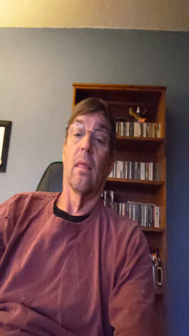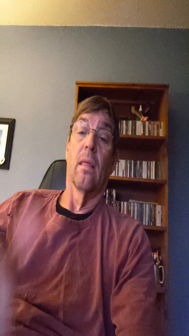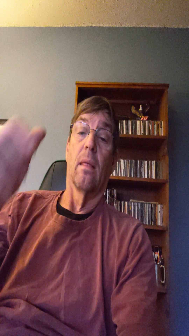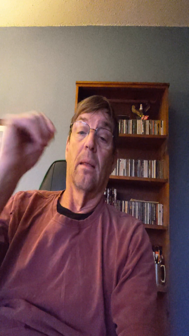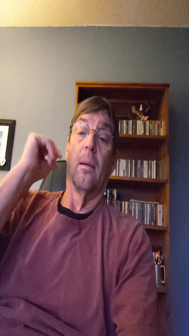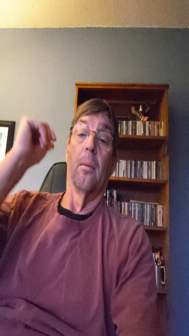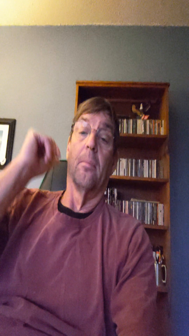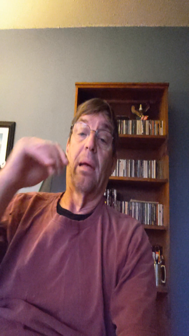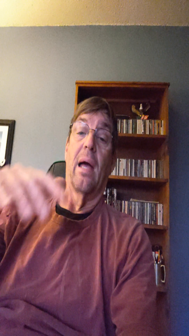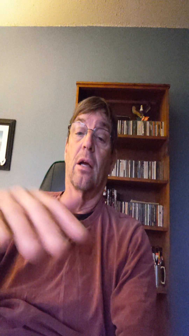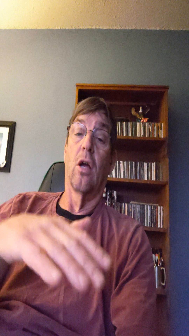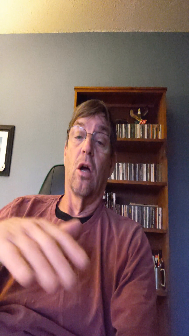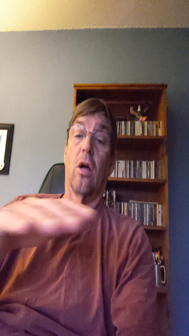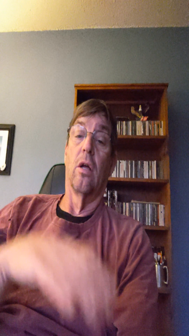backyard